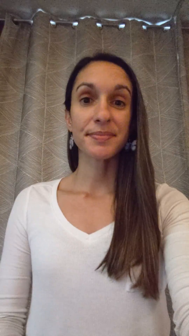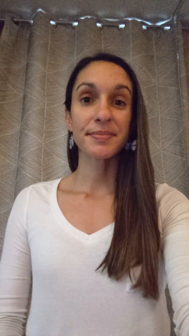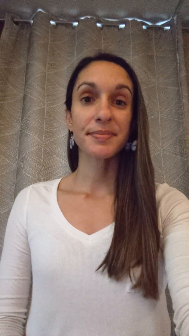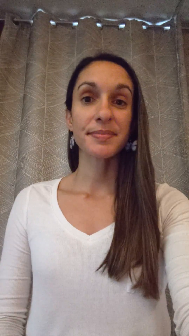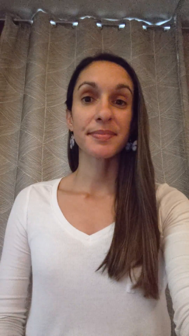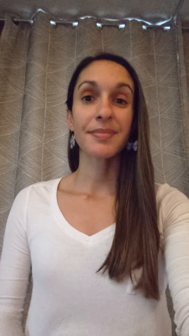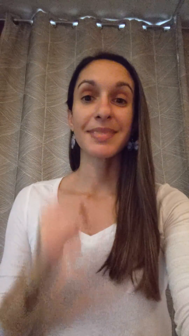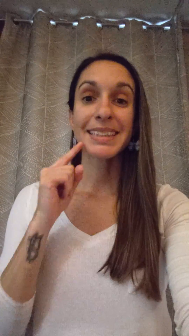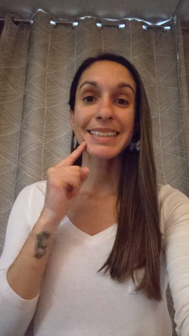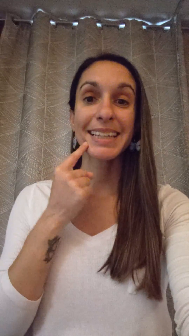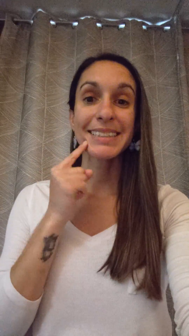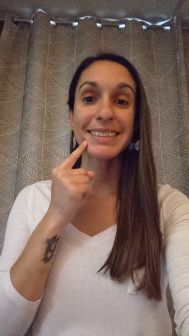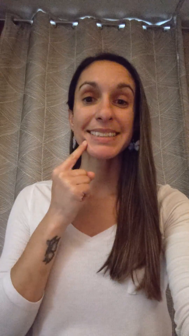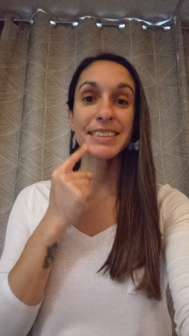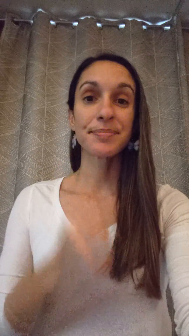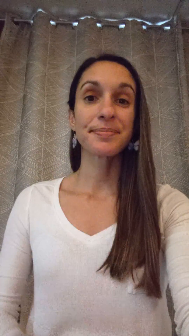candy